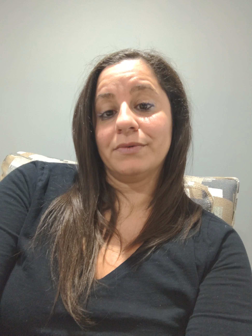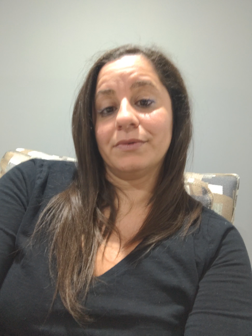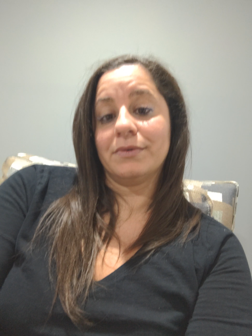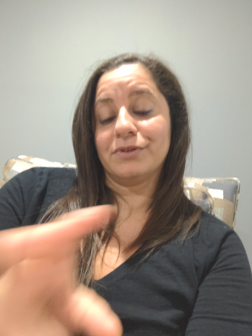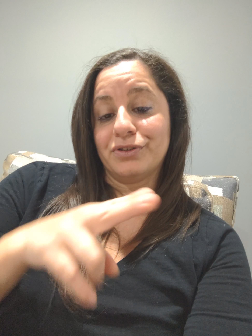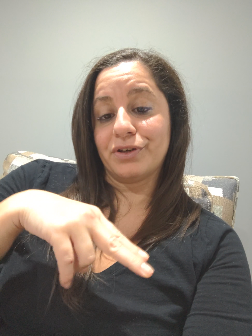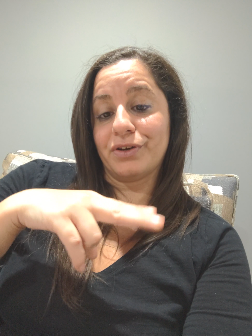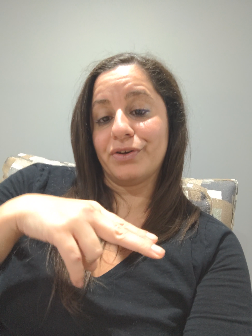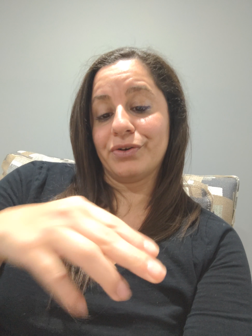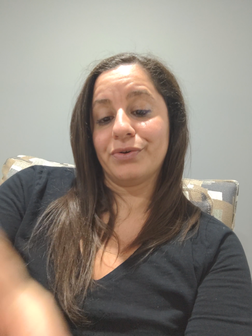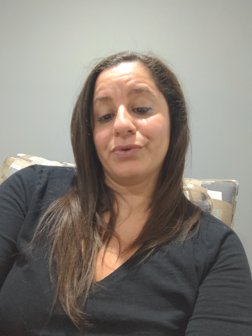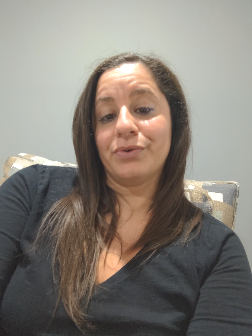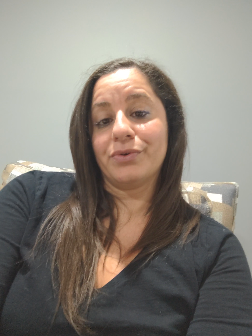chair